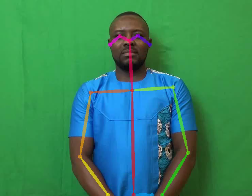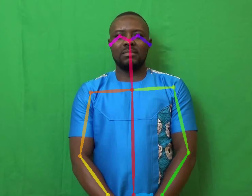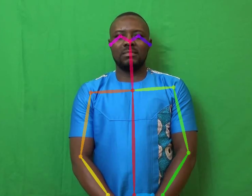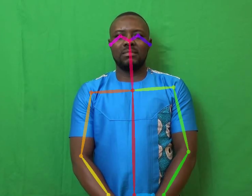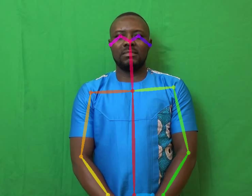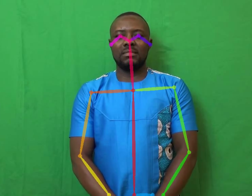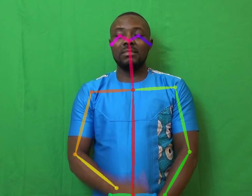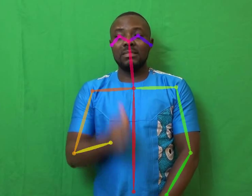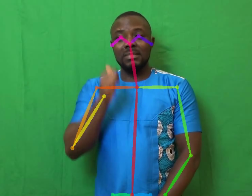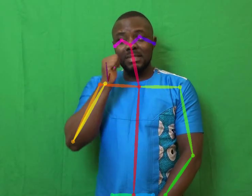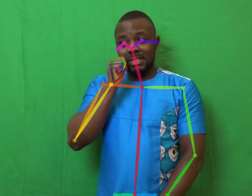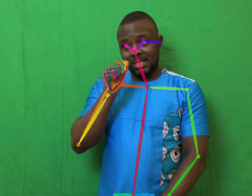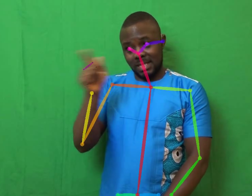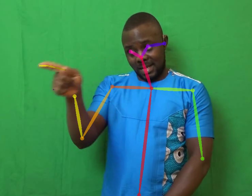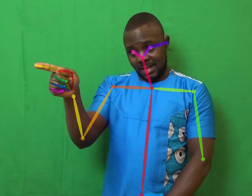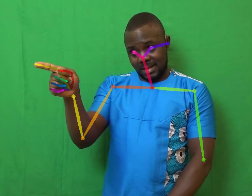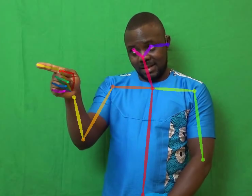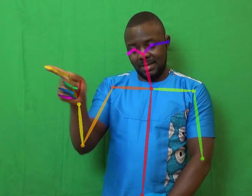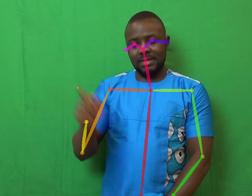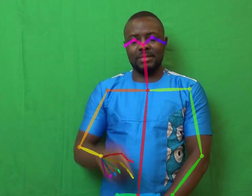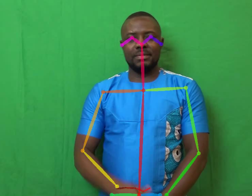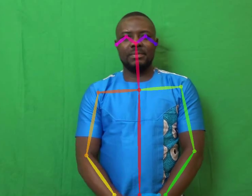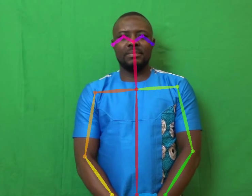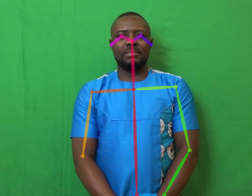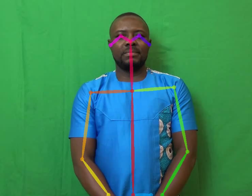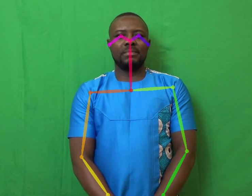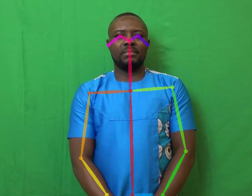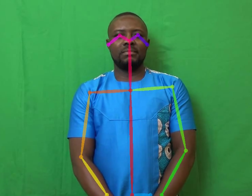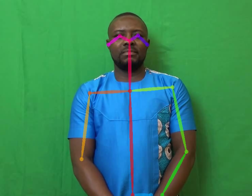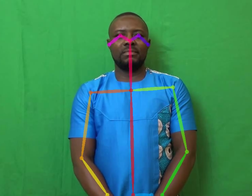she